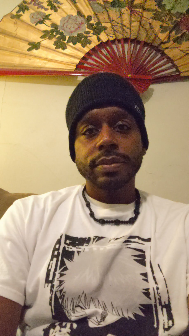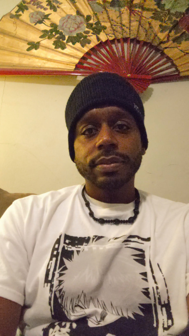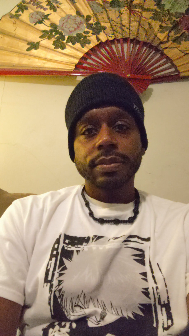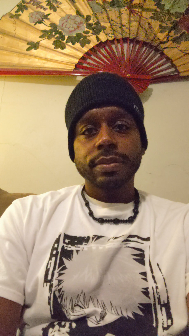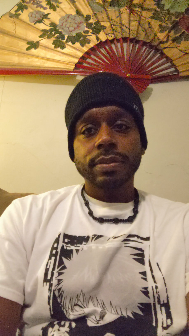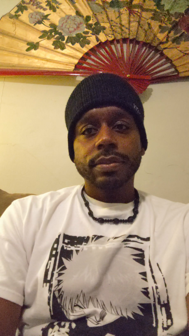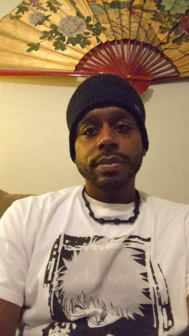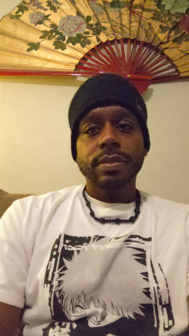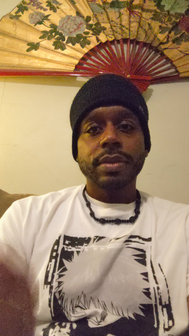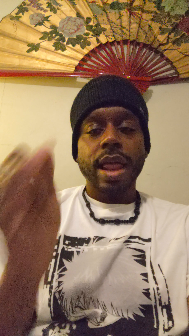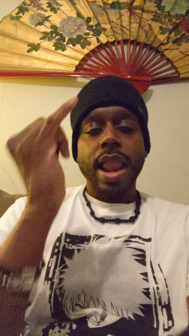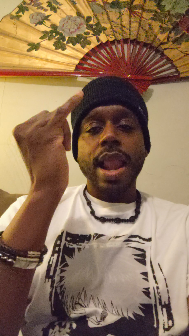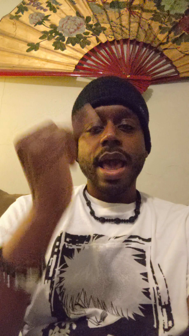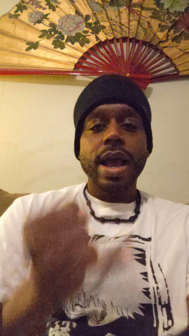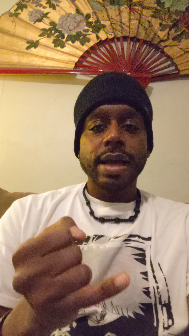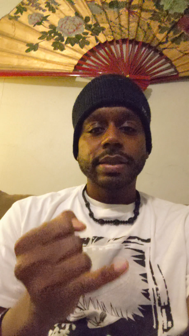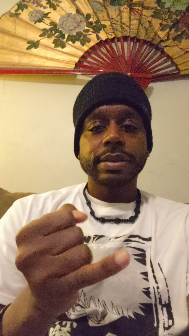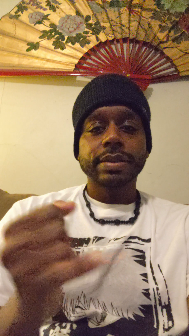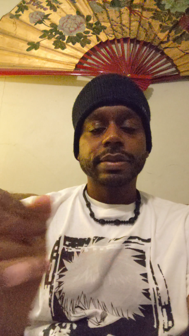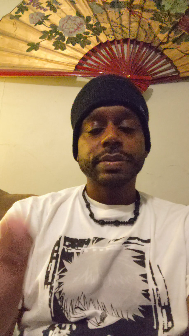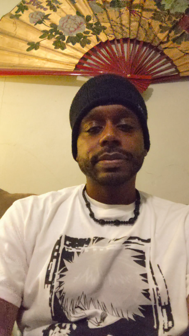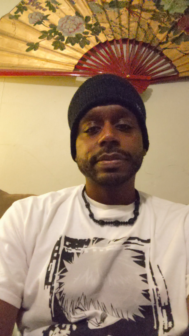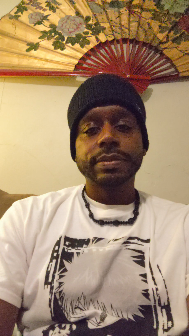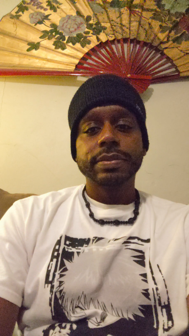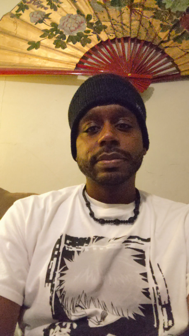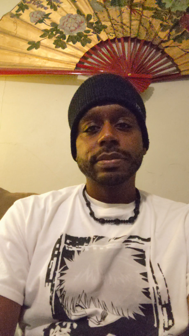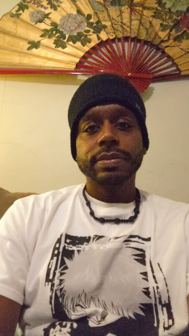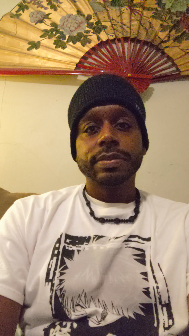last